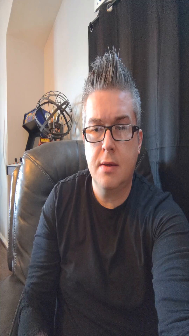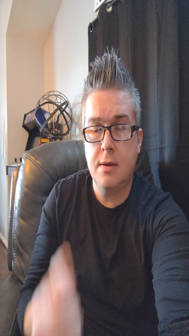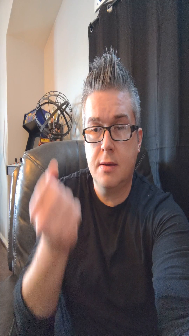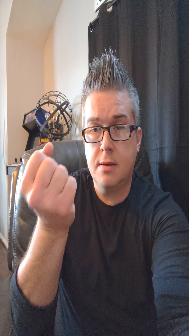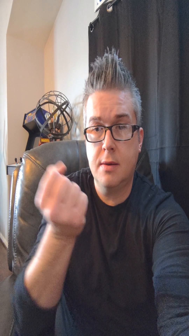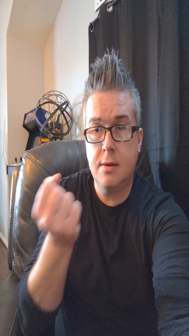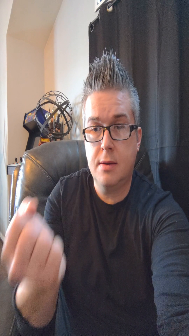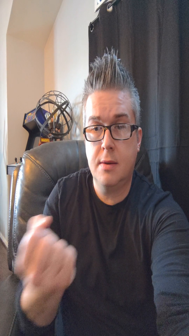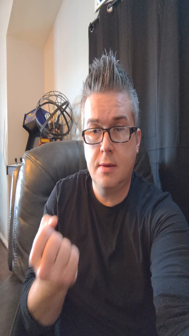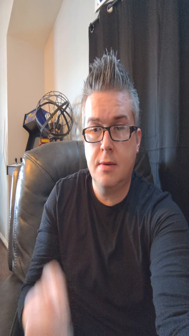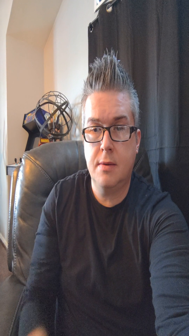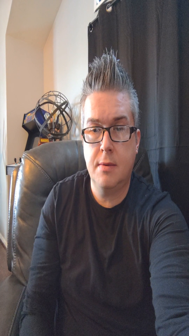drawer